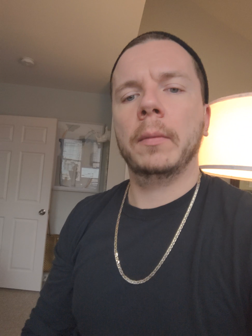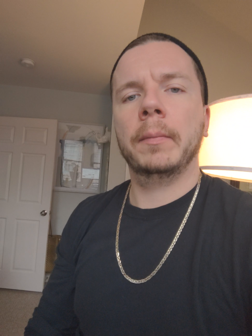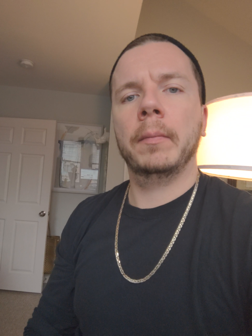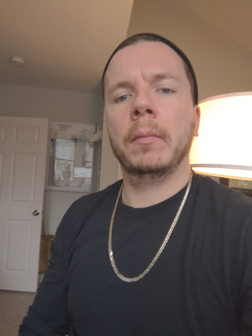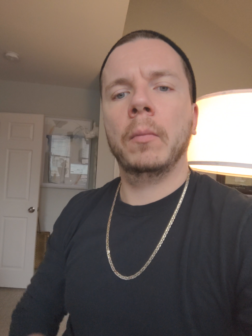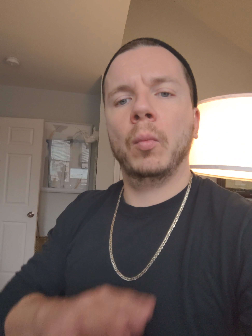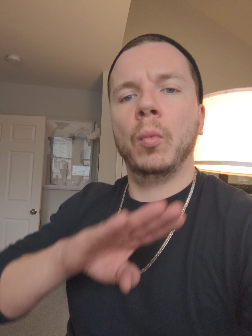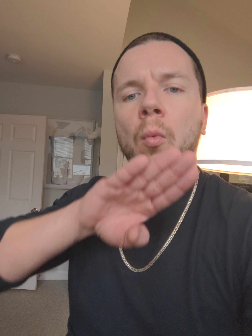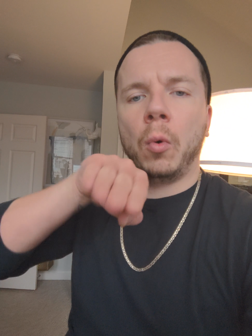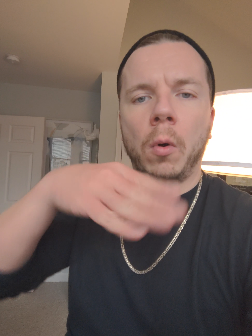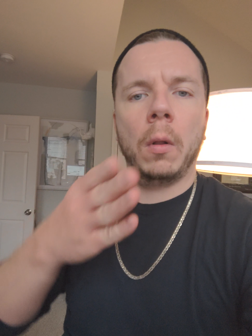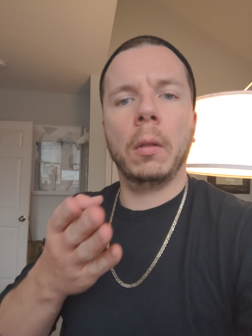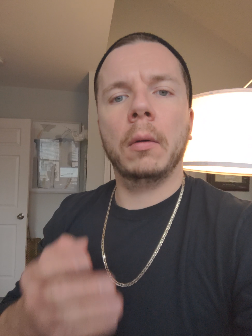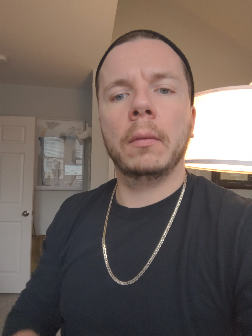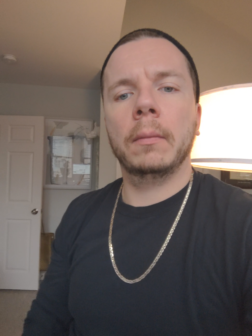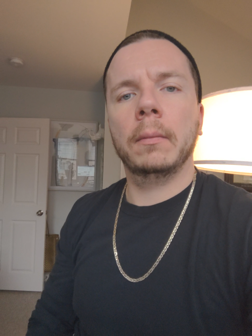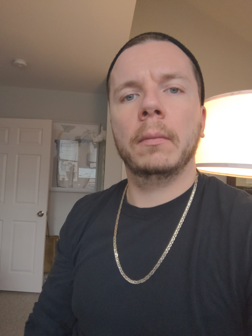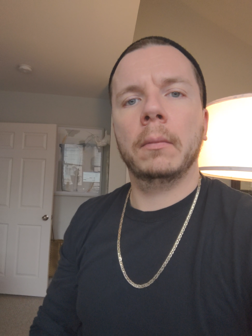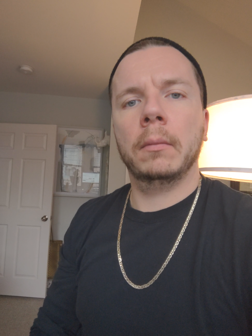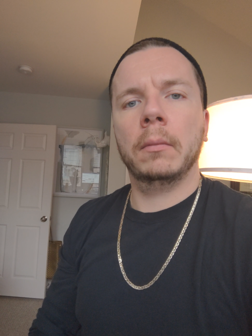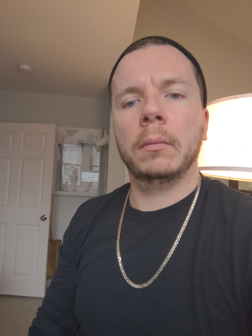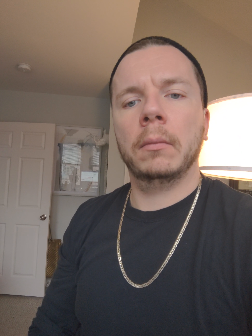all